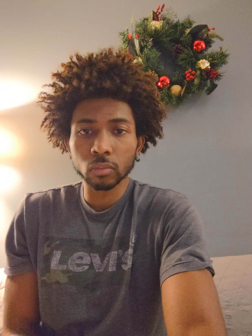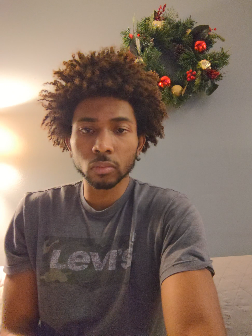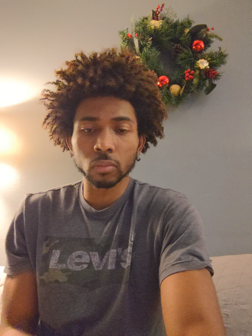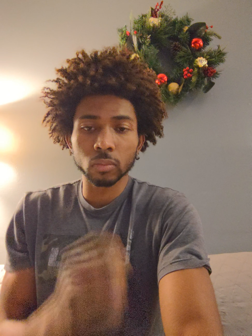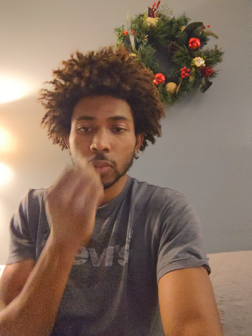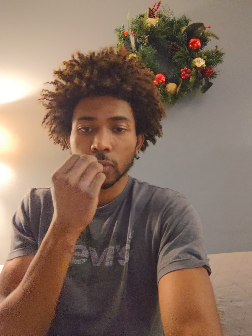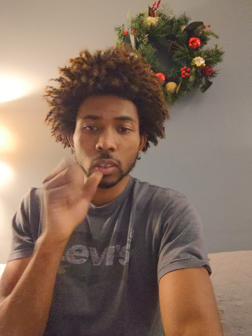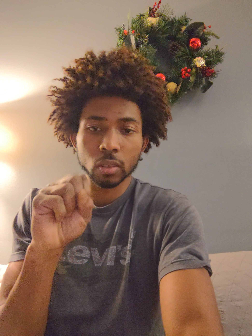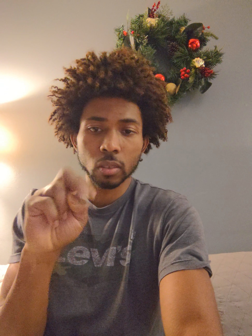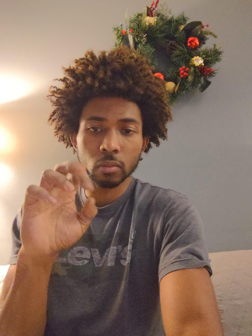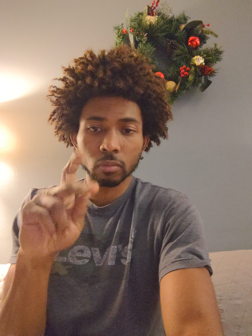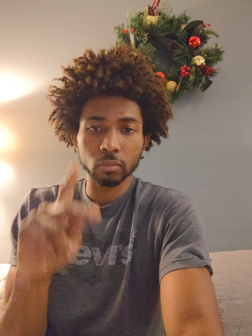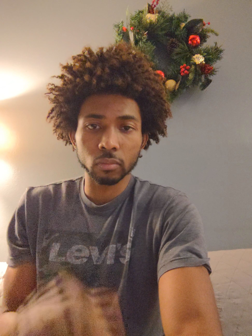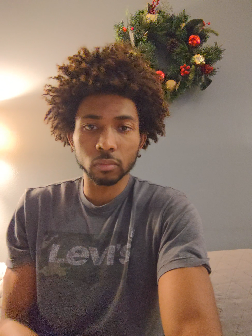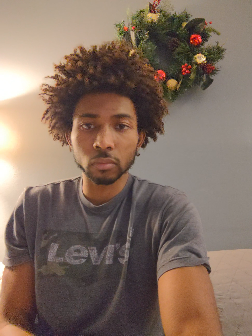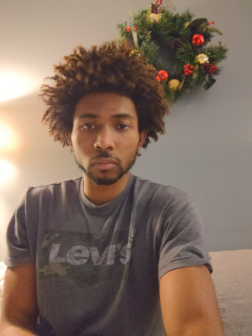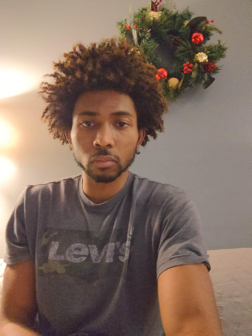snack